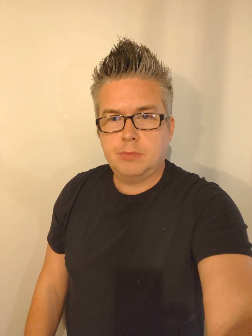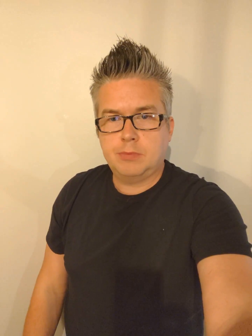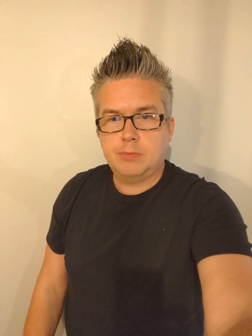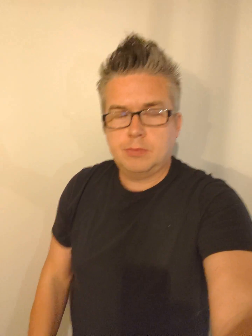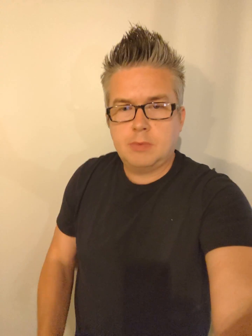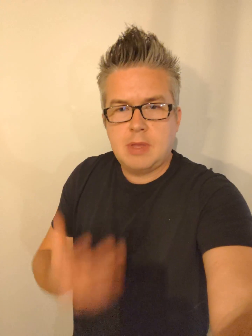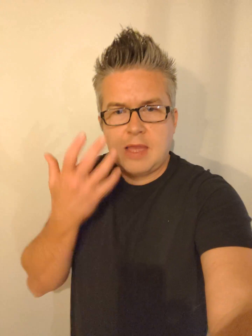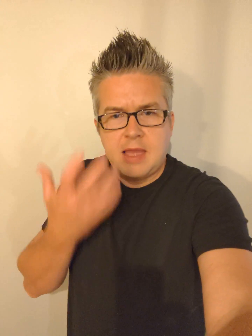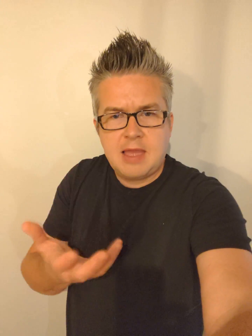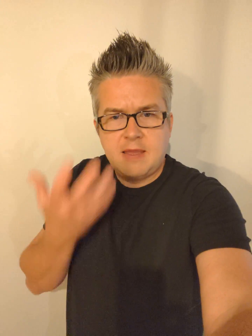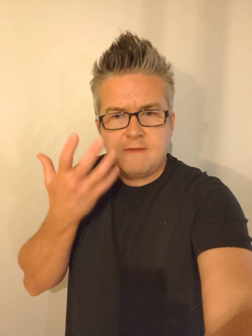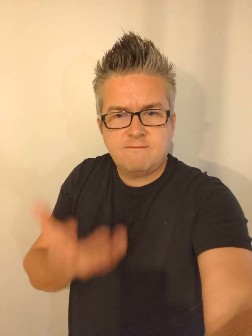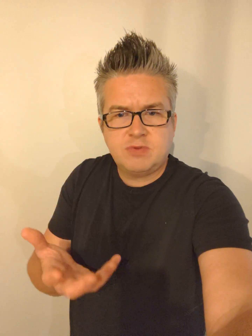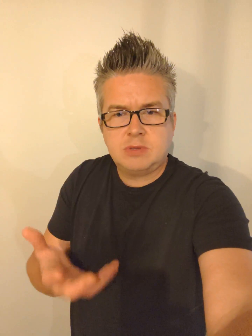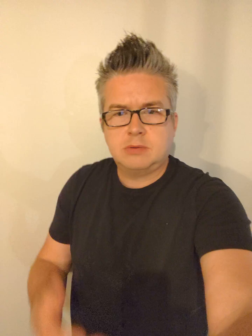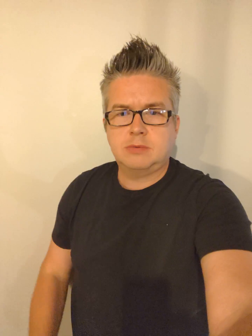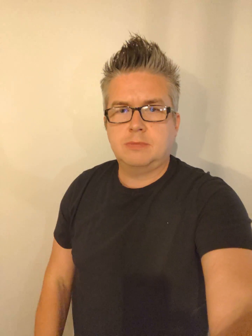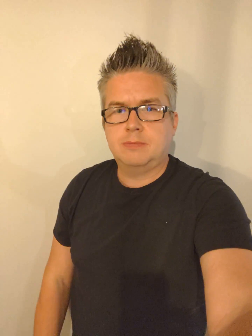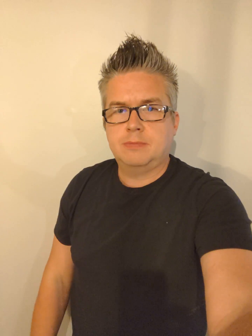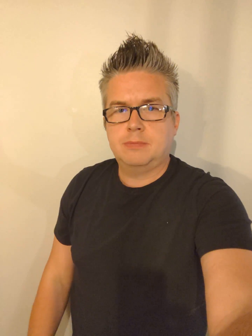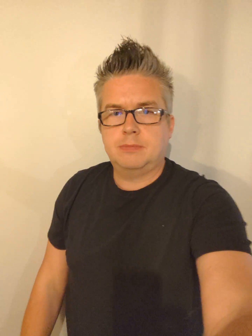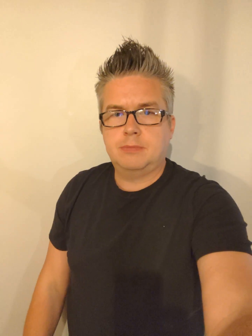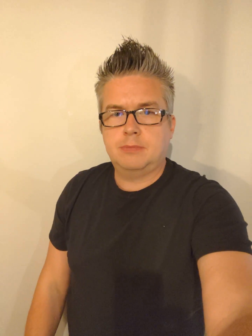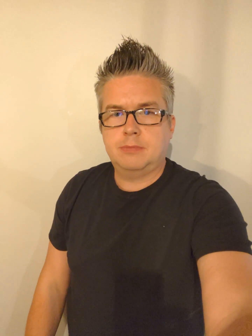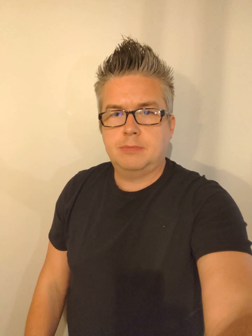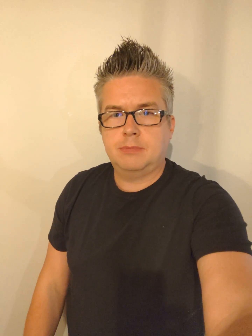heavy